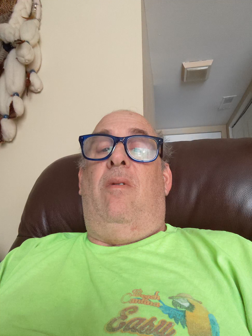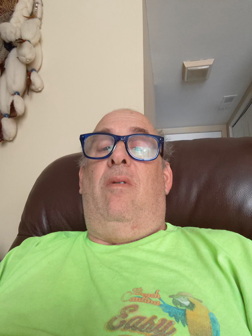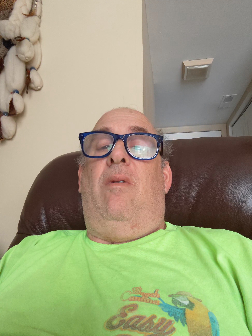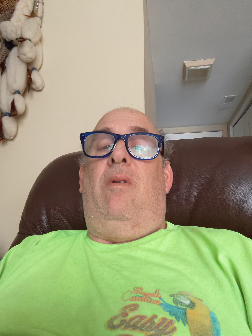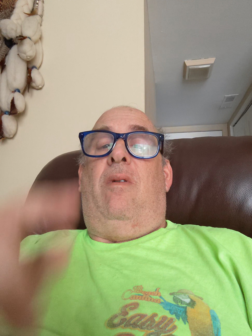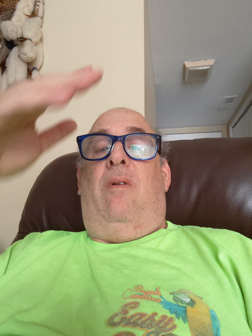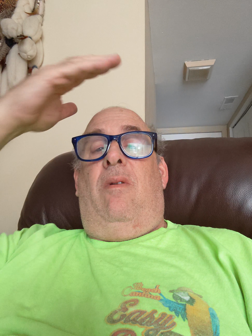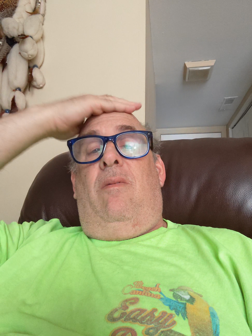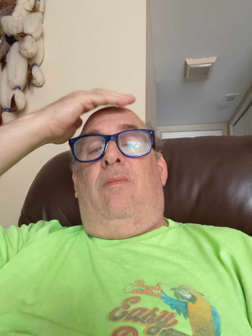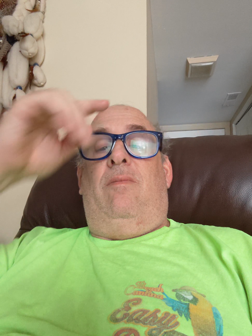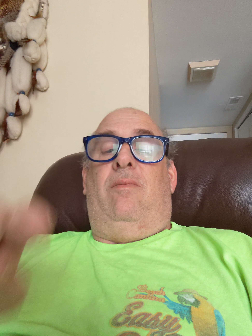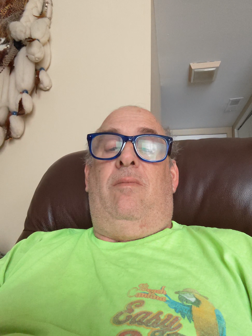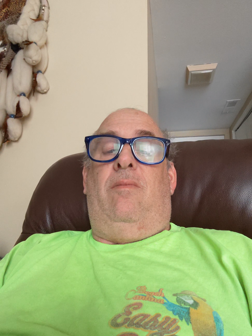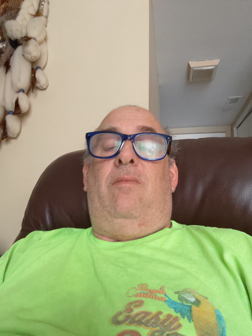hat